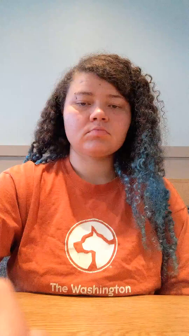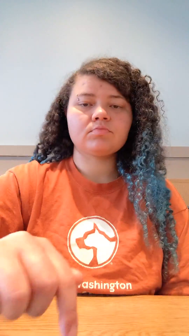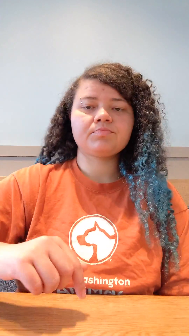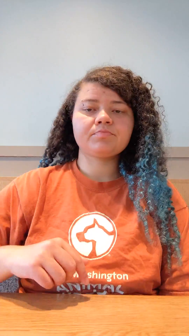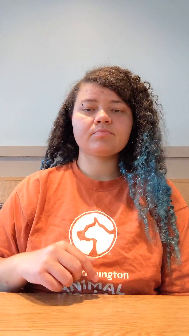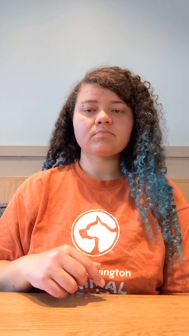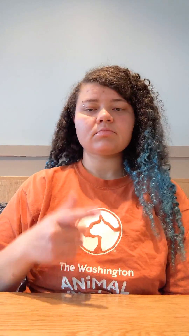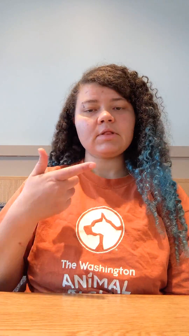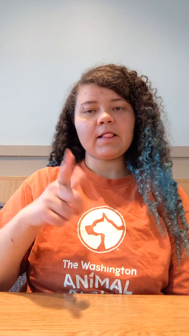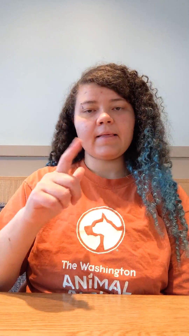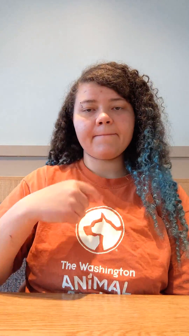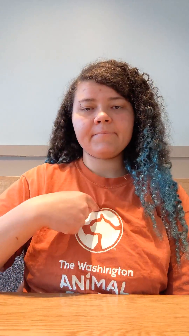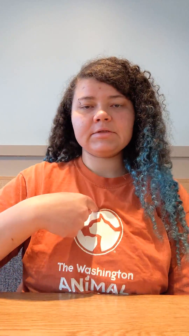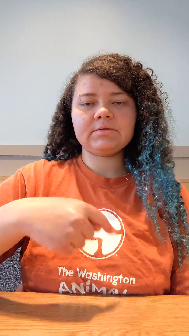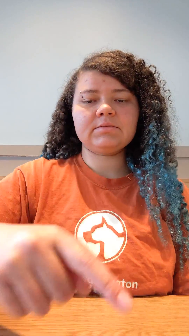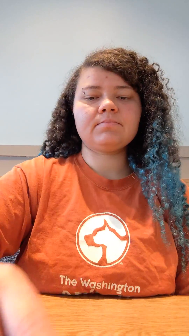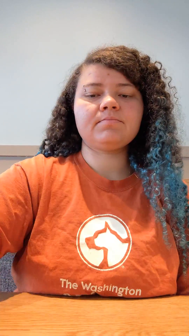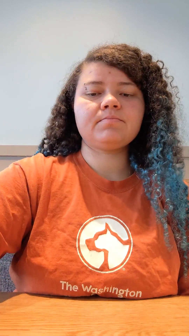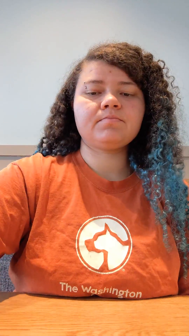let me